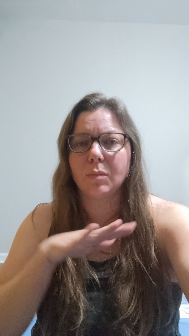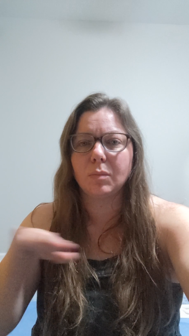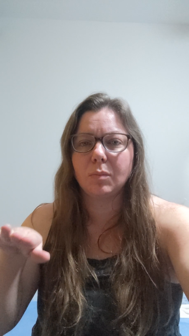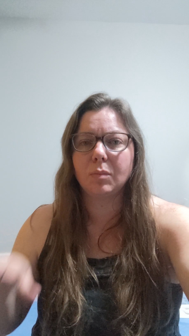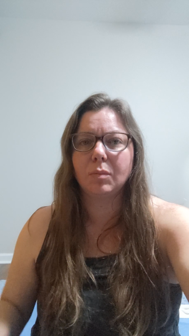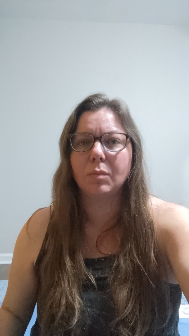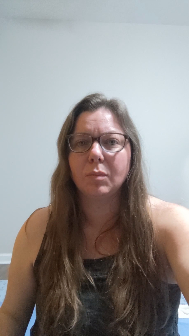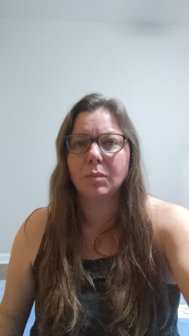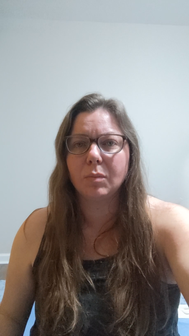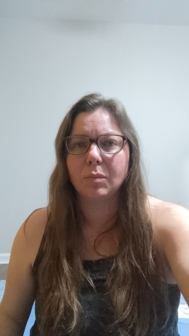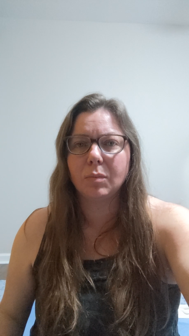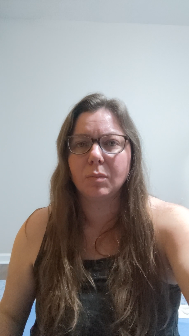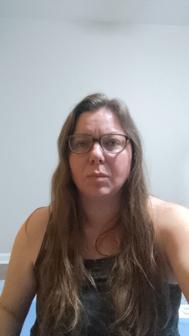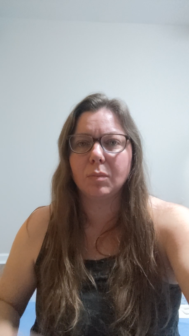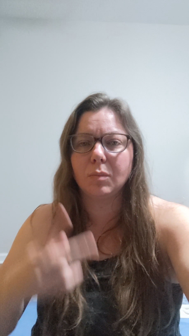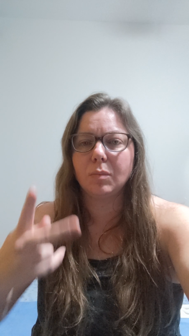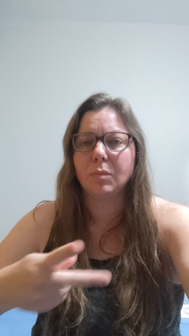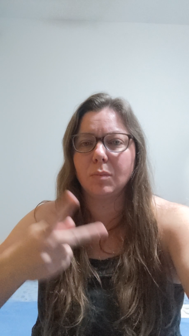careful